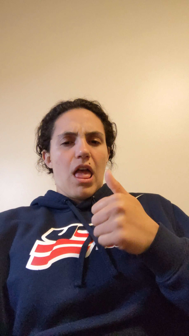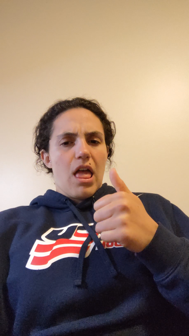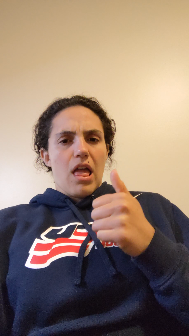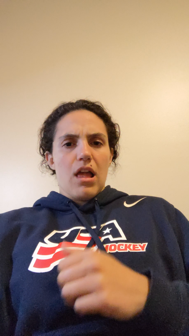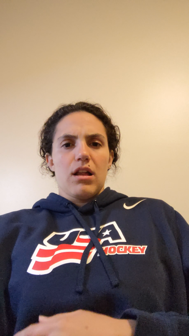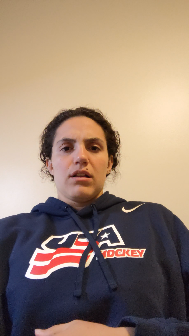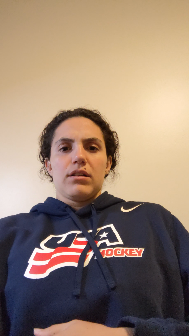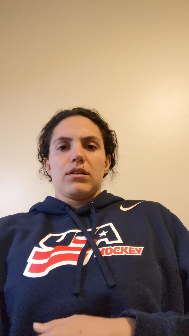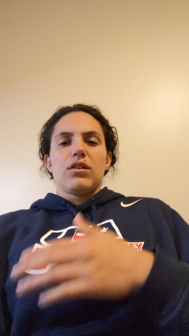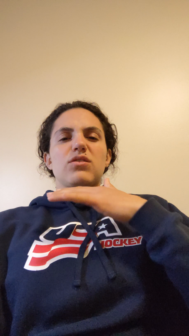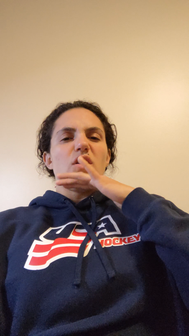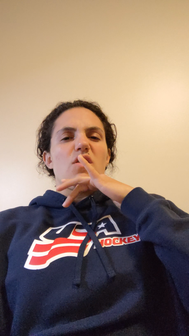naughty